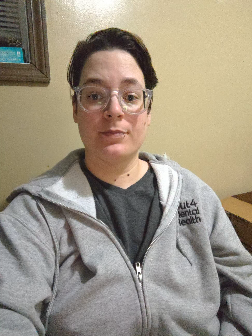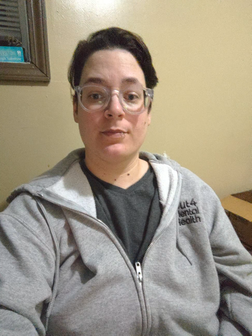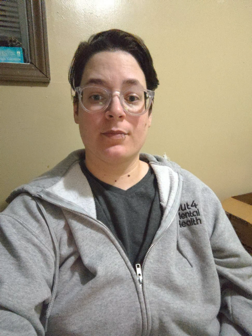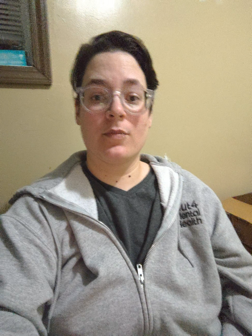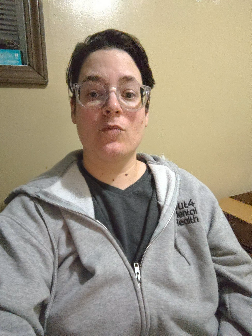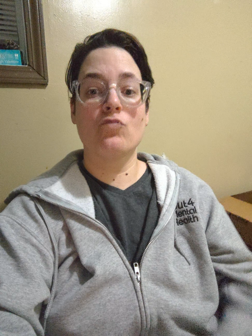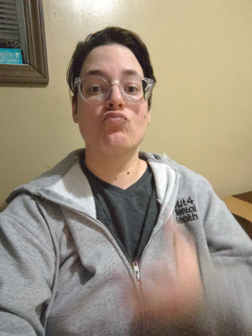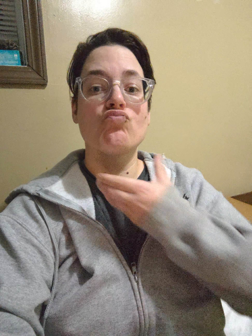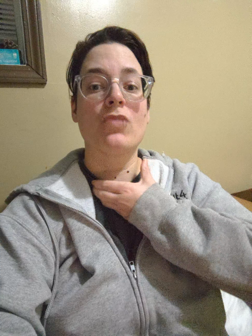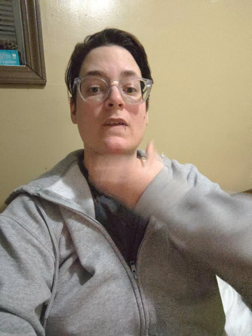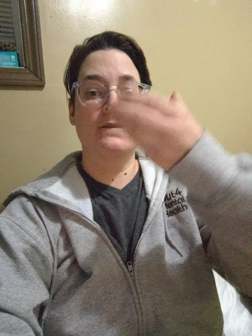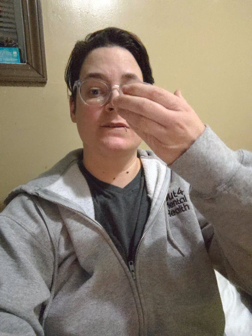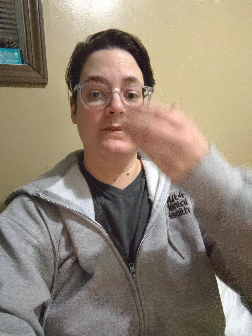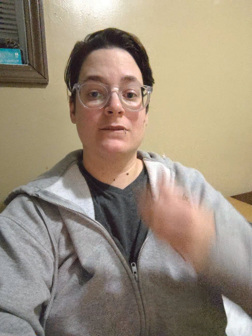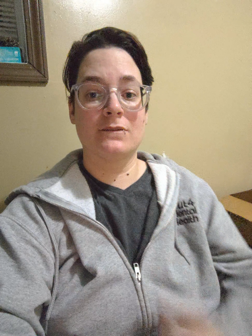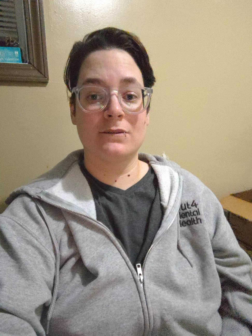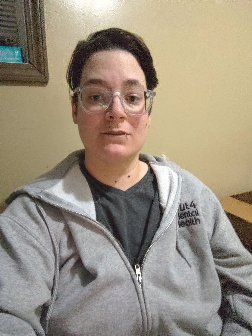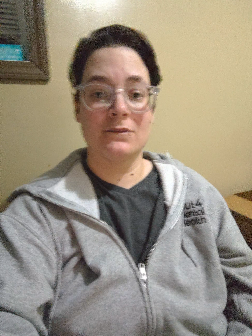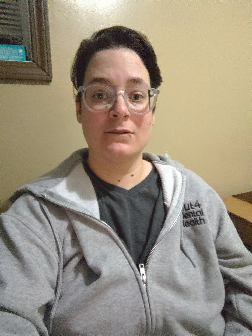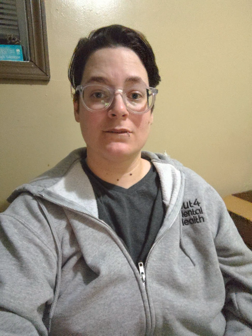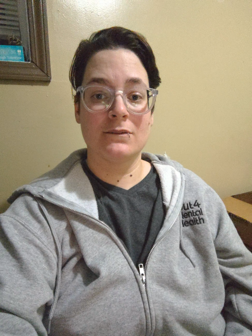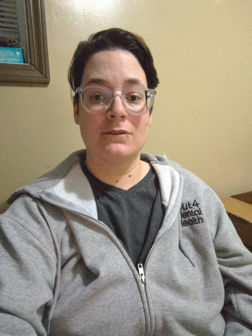giraffe